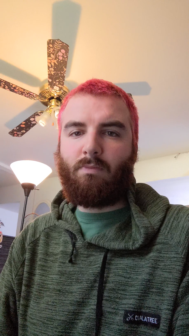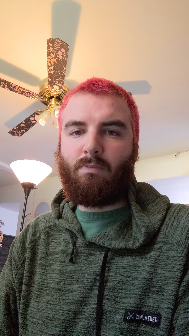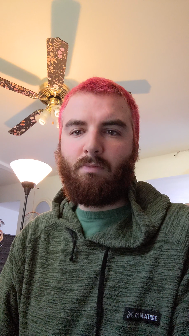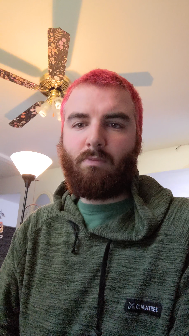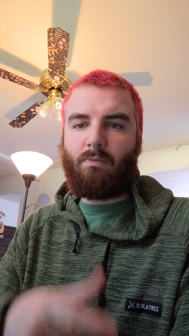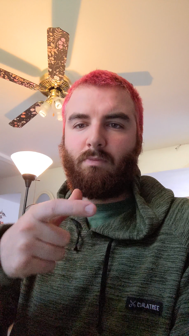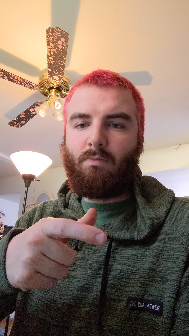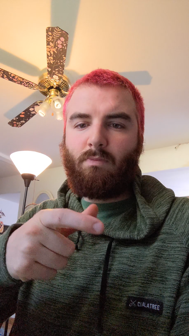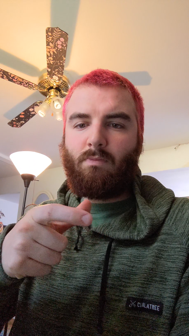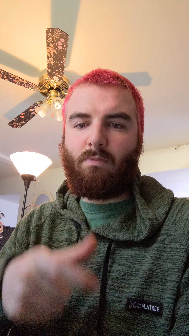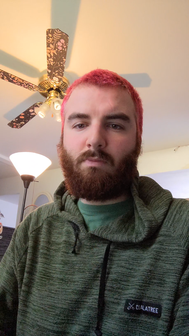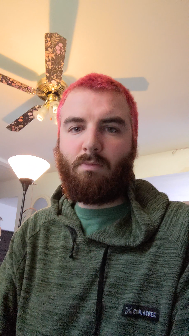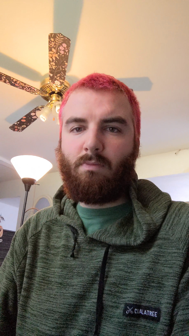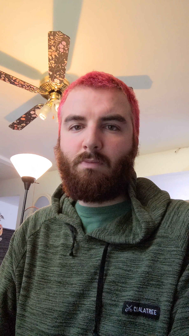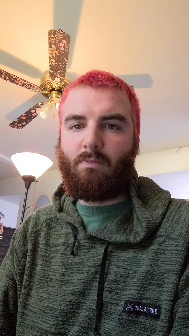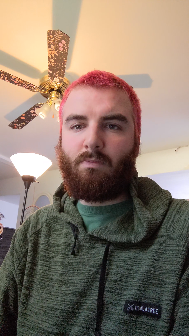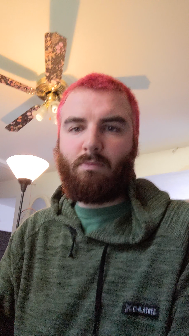plate